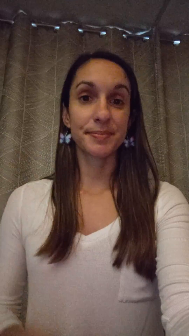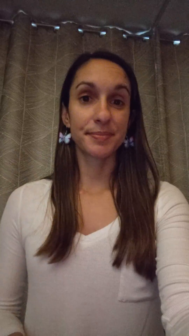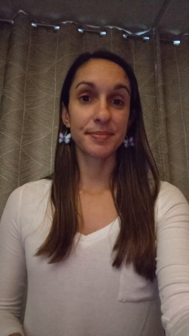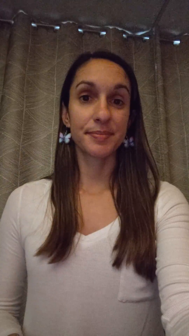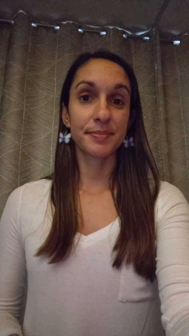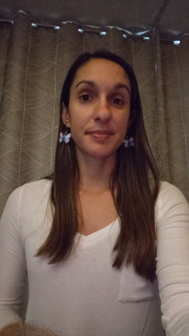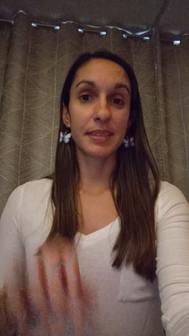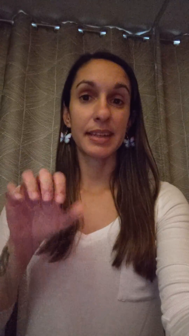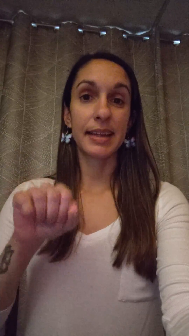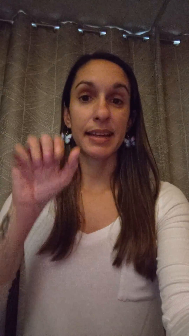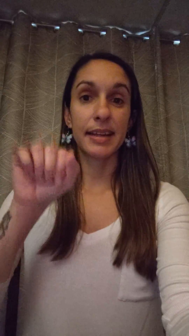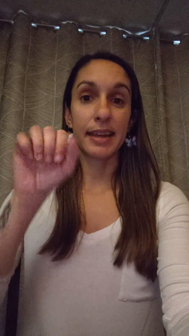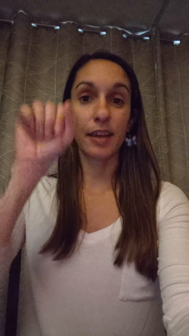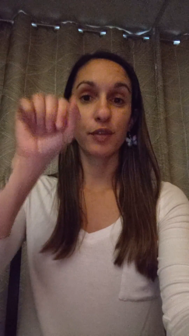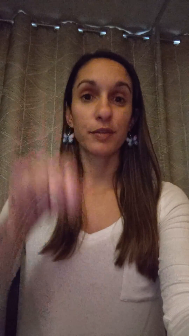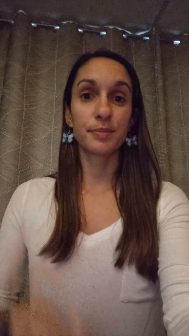ladder